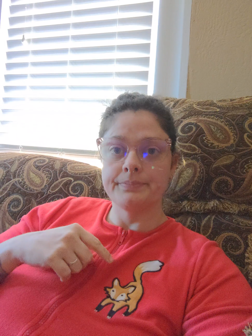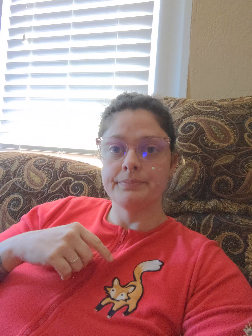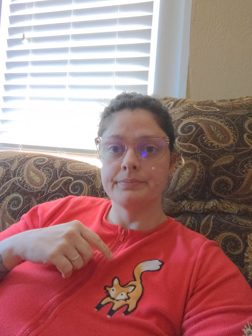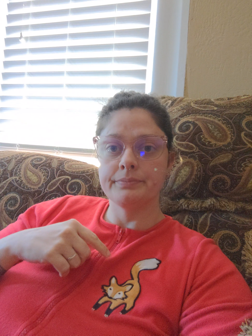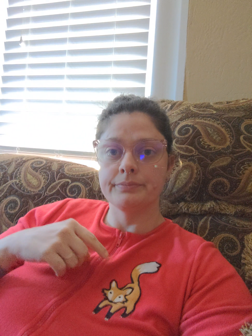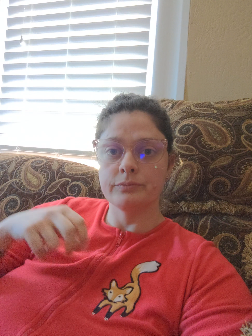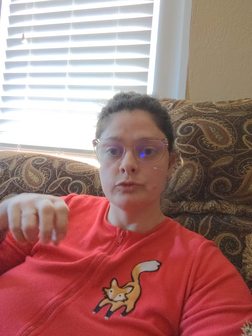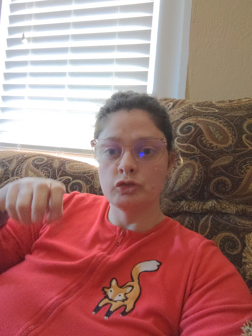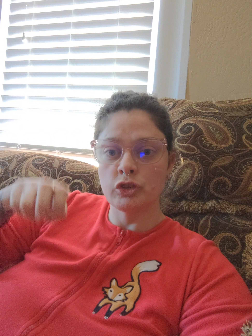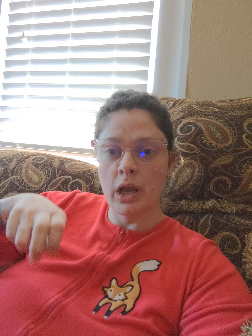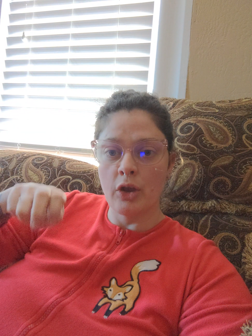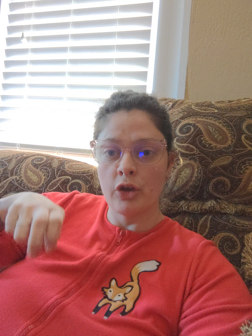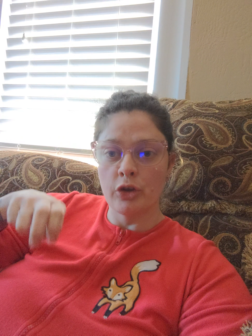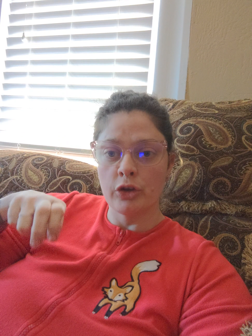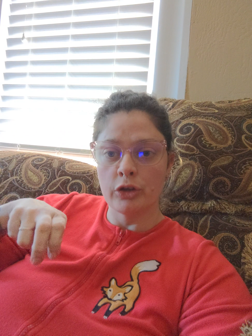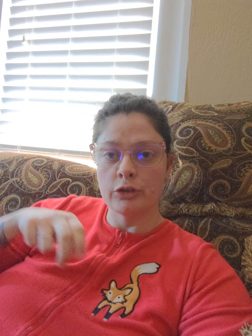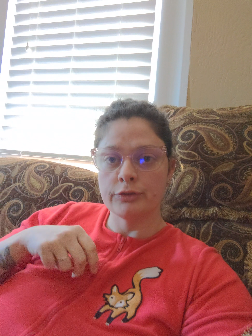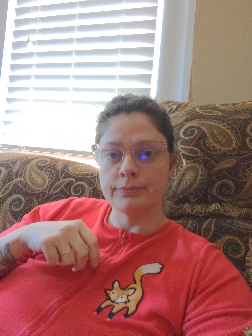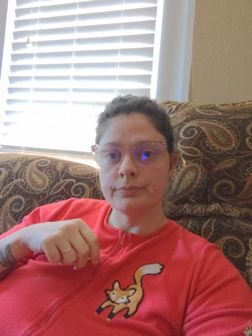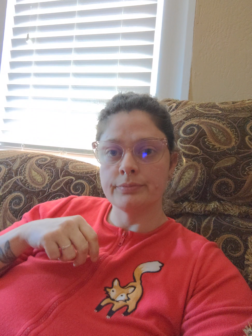chair